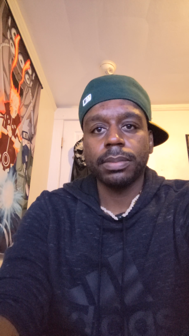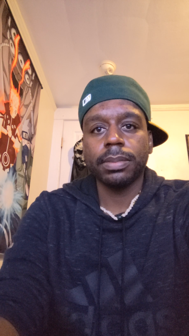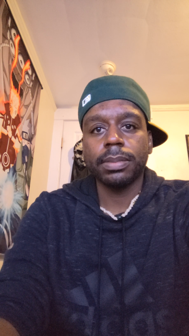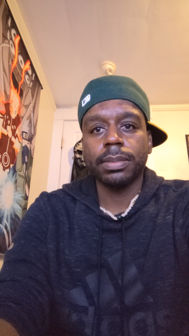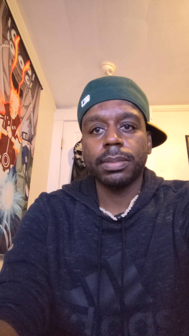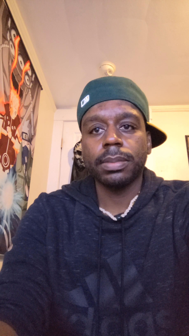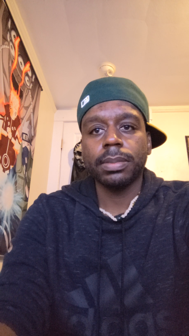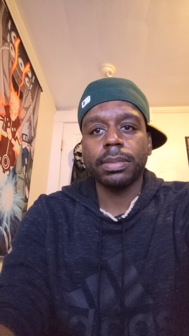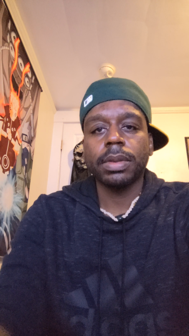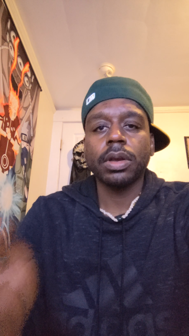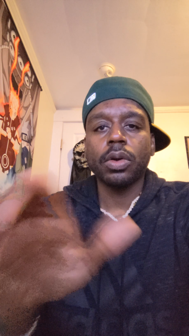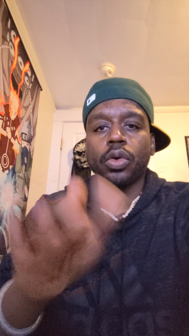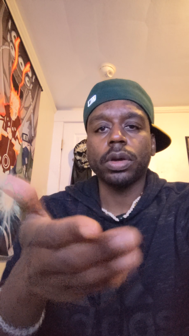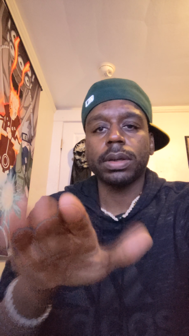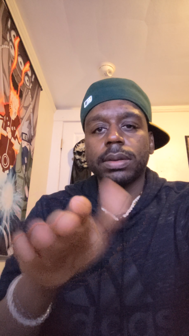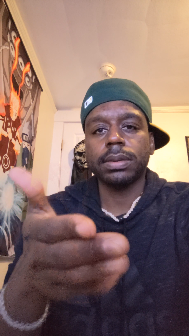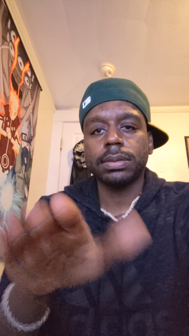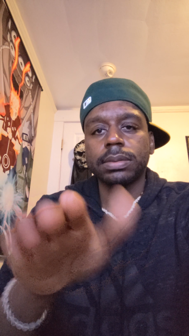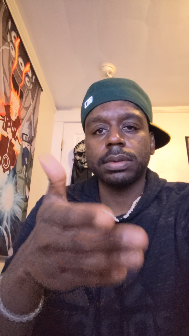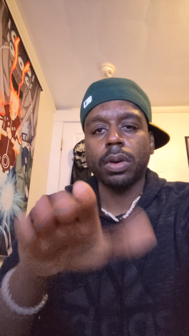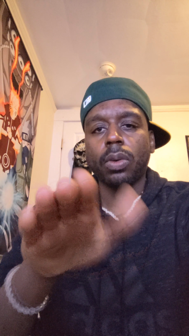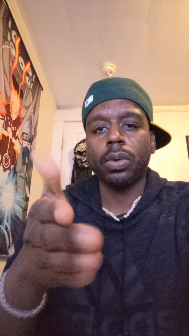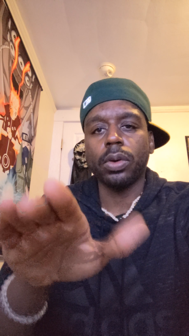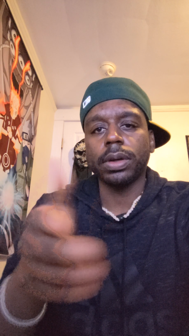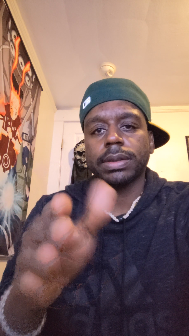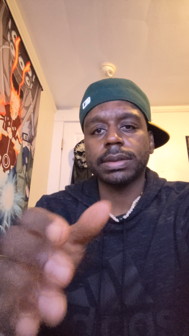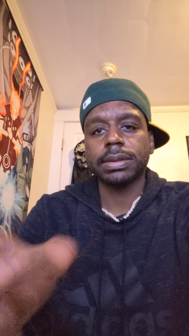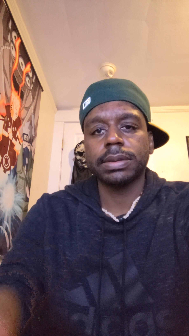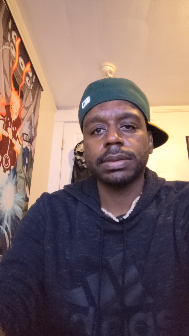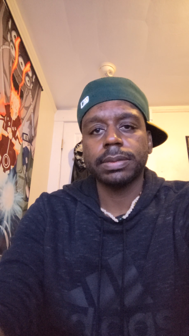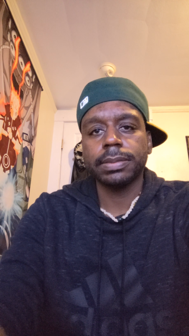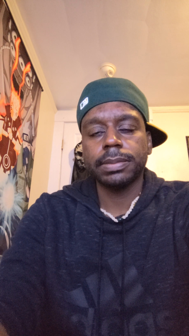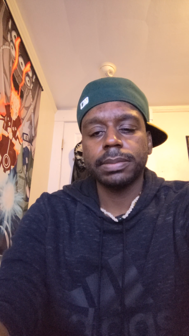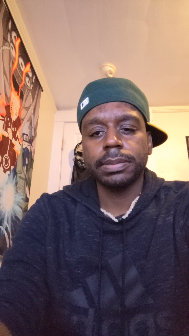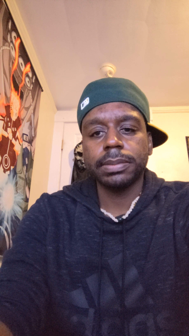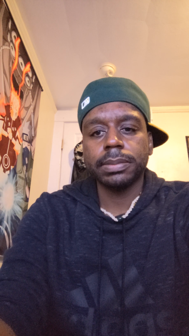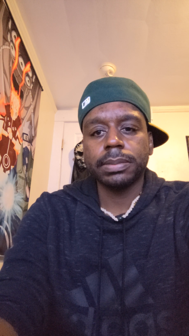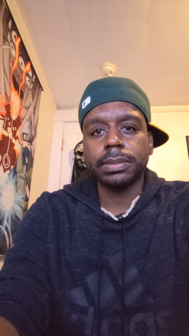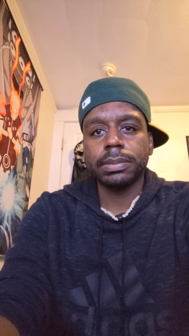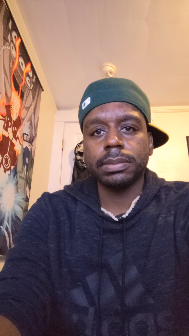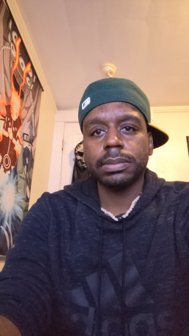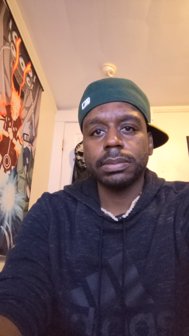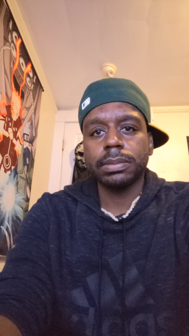cook